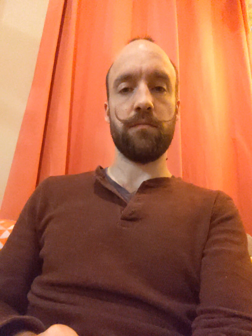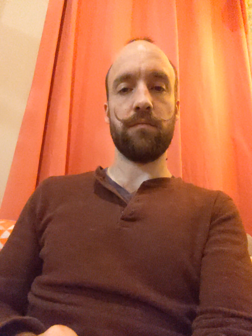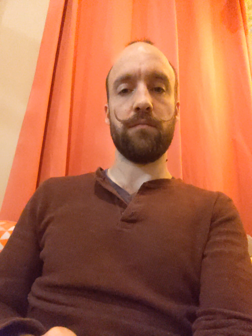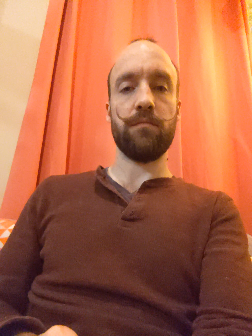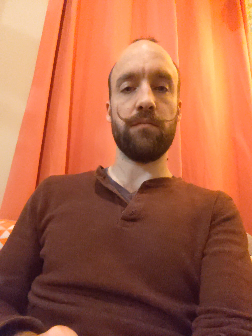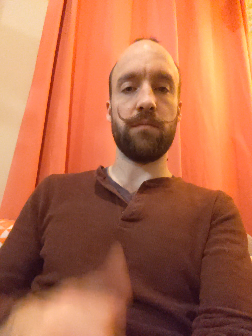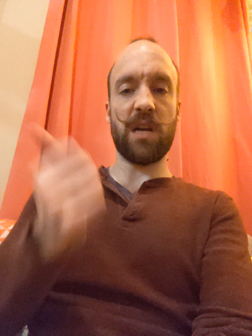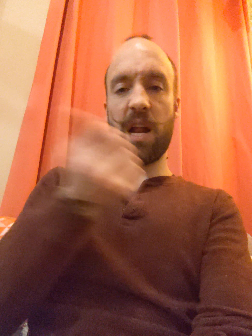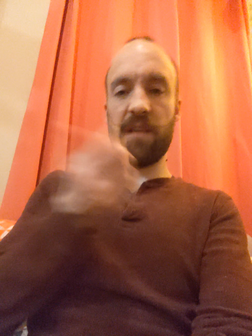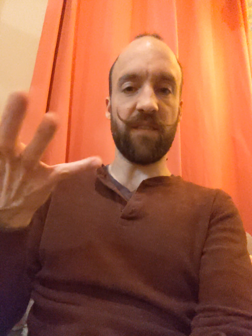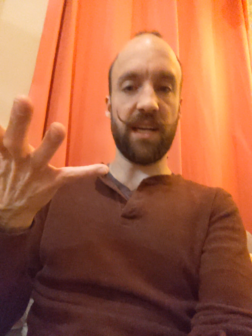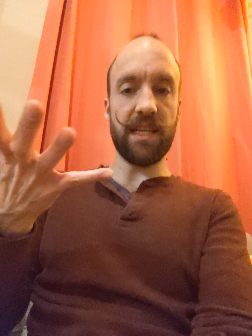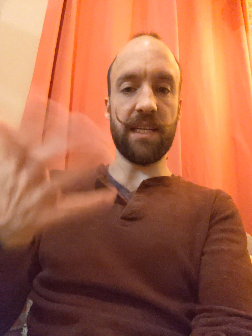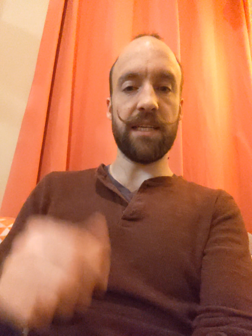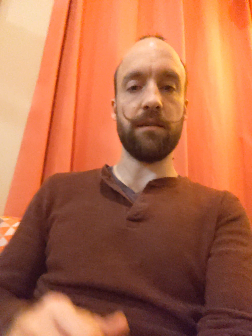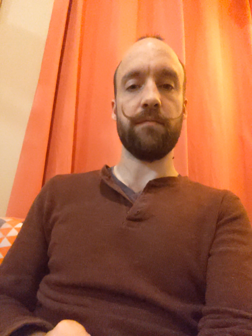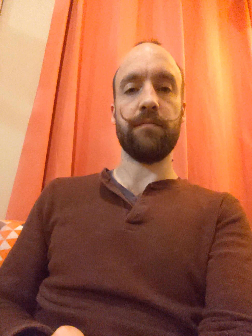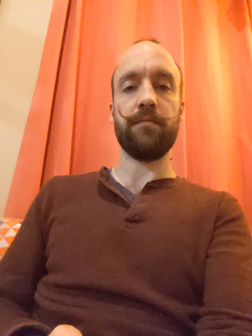every